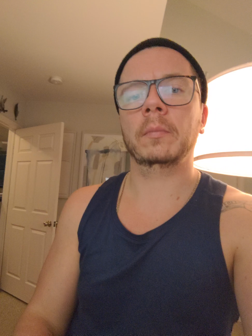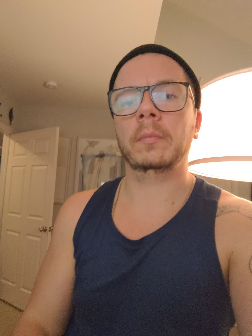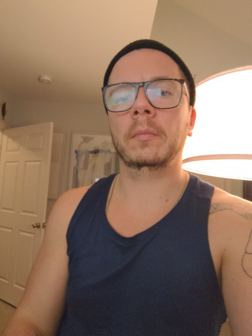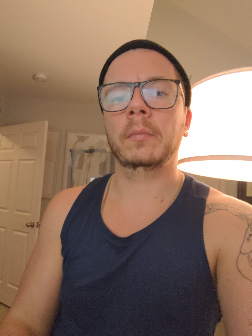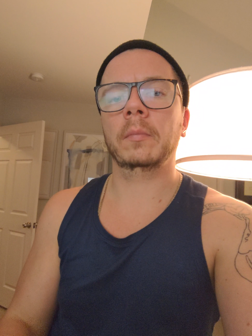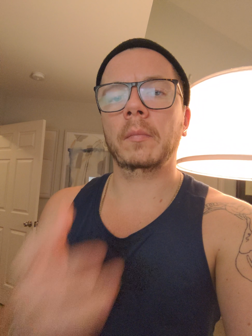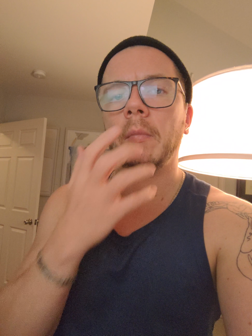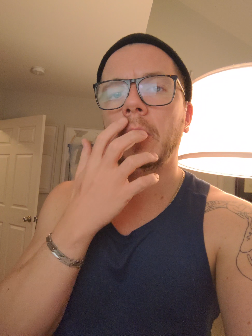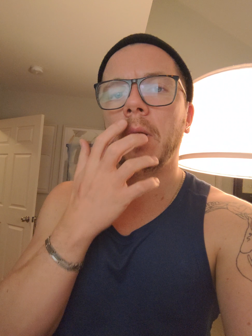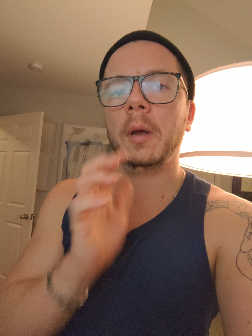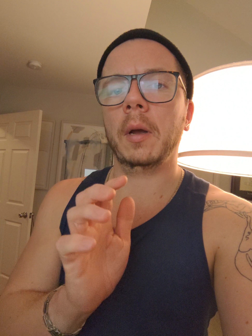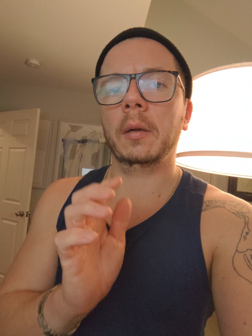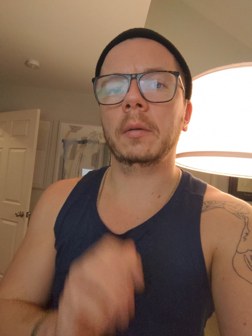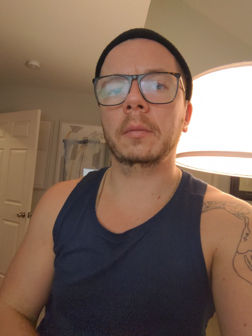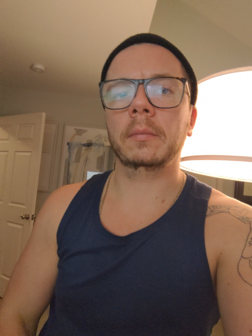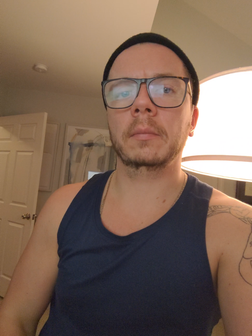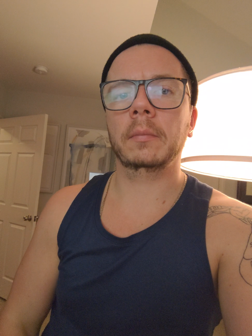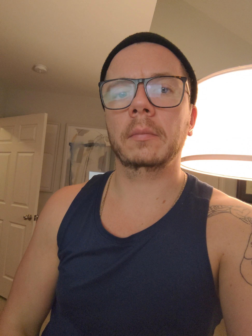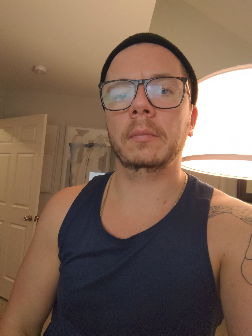hot